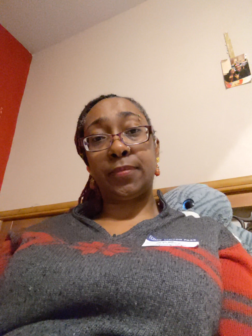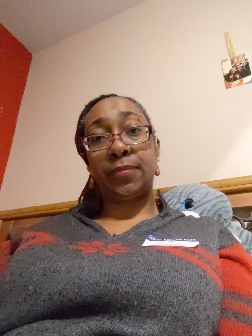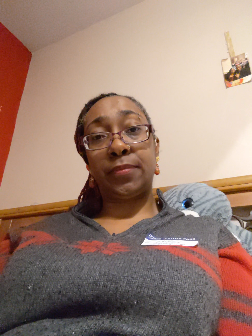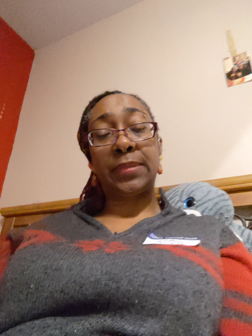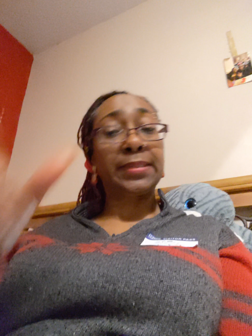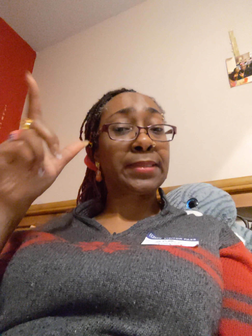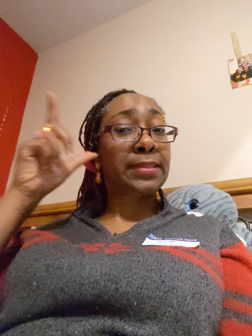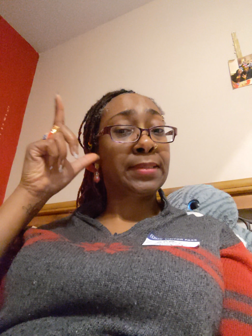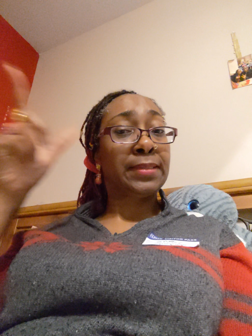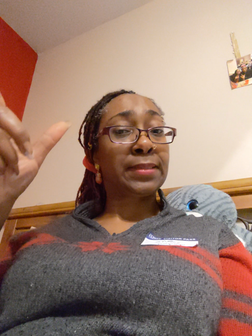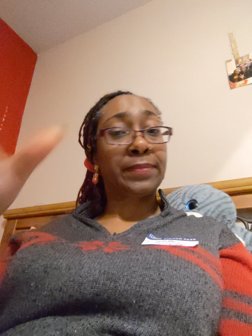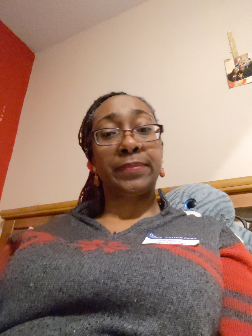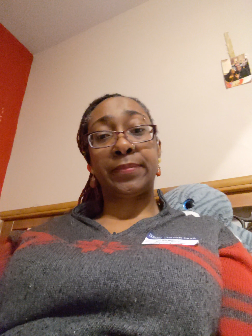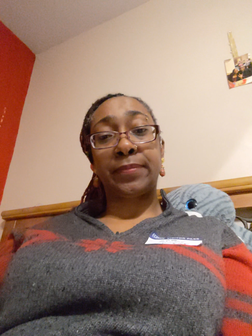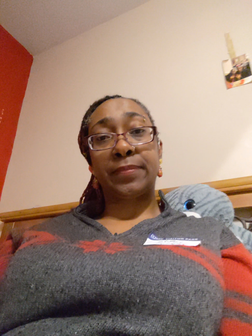listen